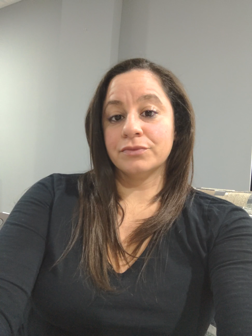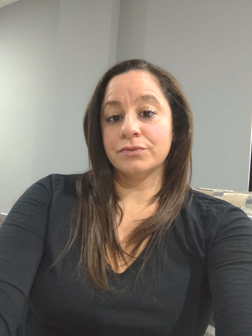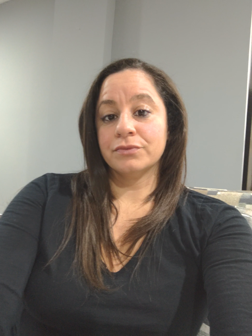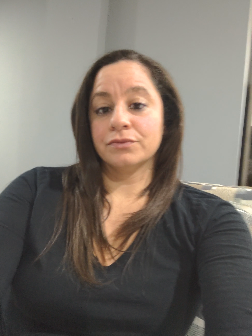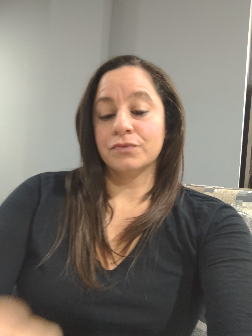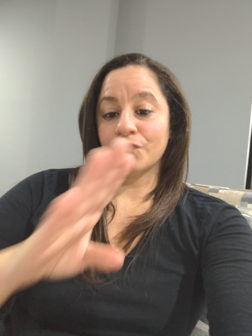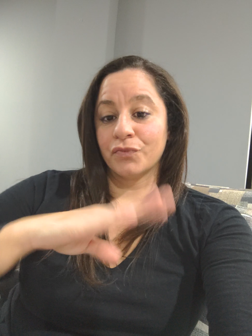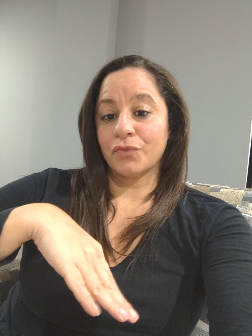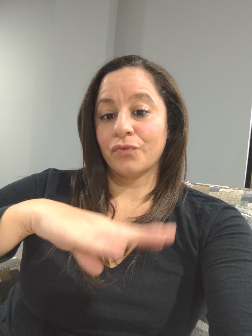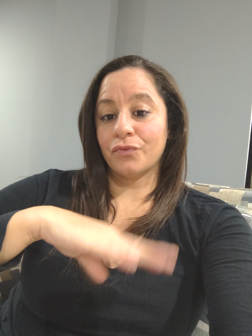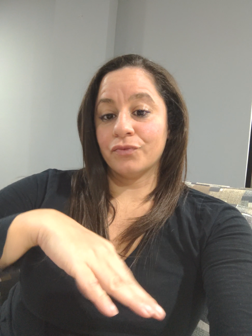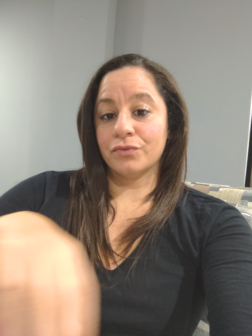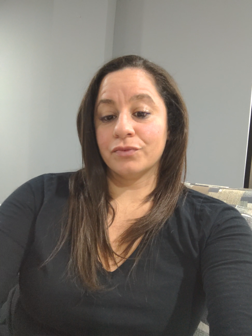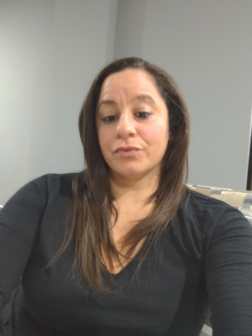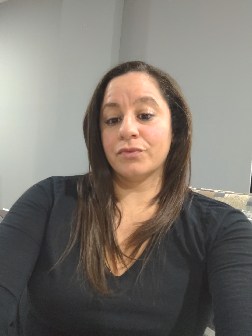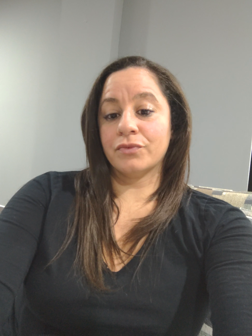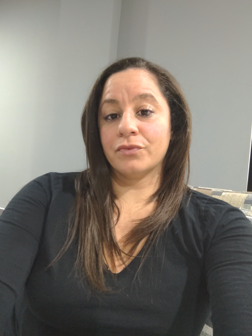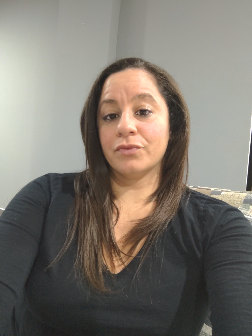fall